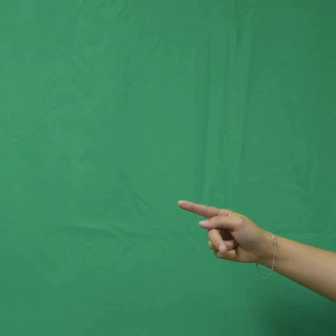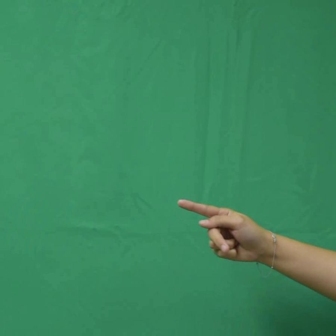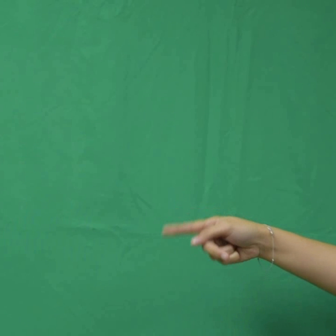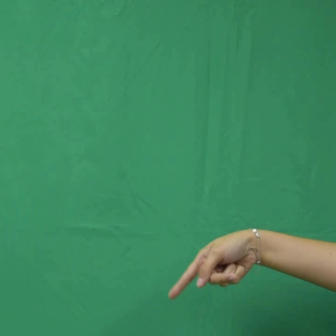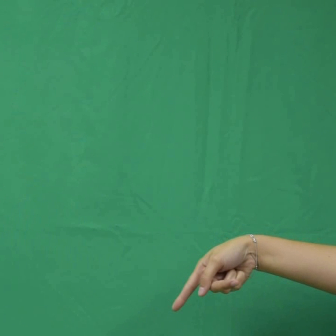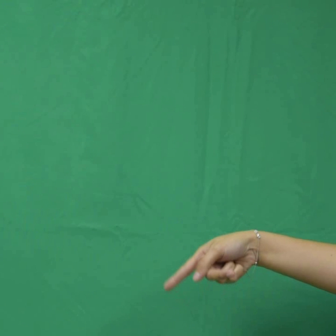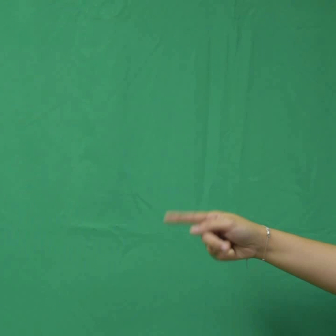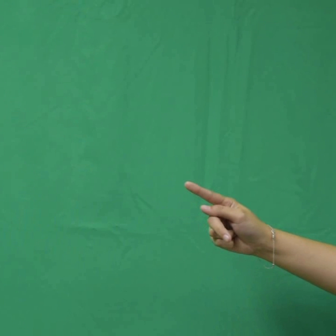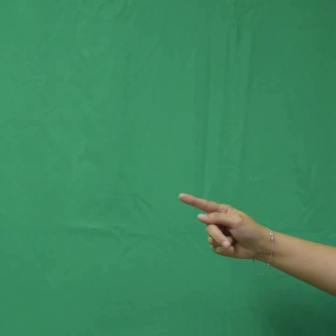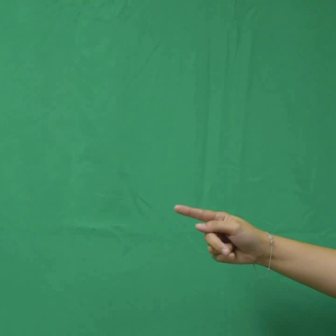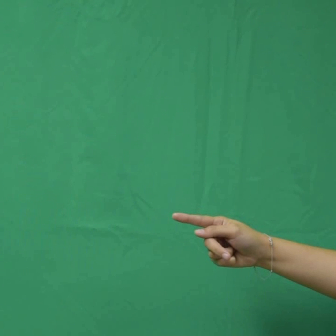K